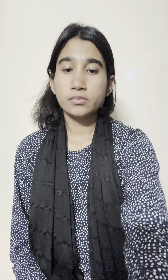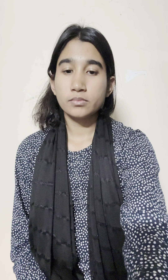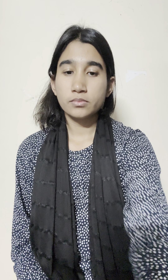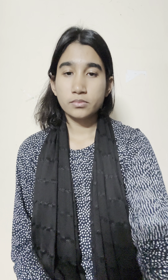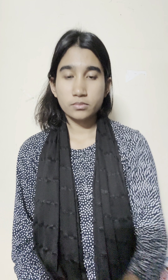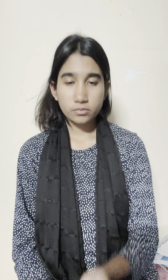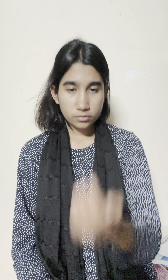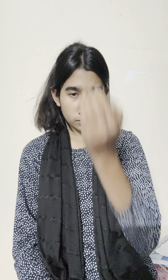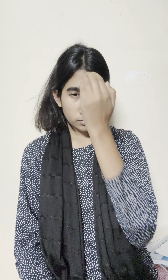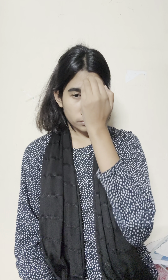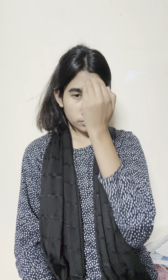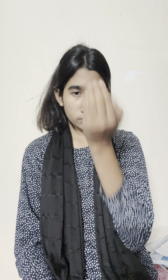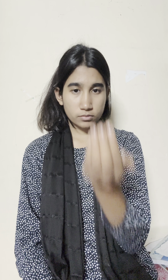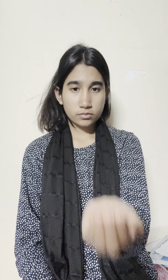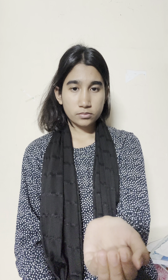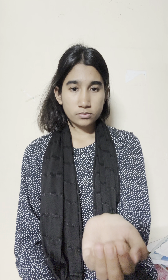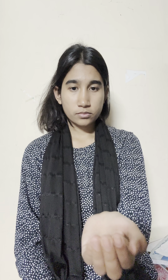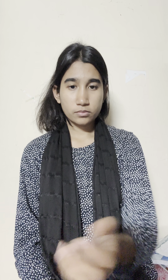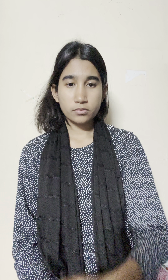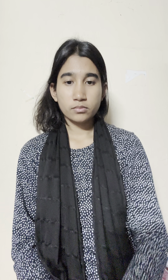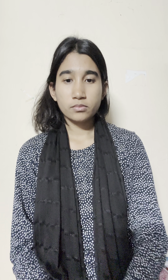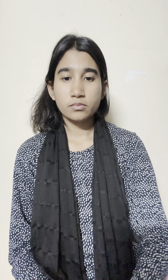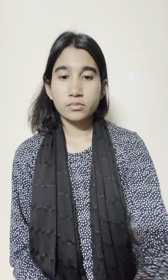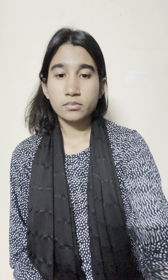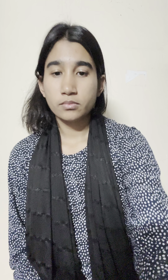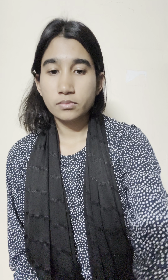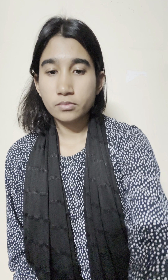দরিদ্র